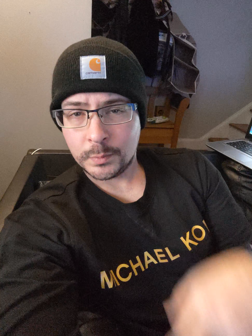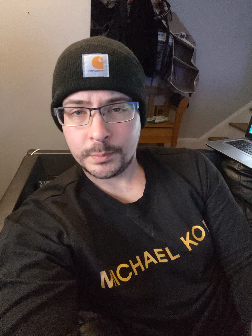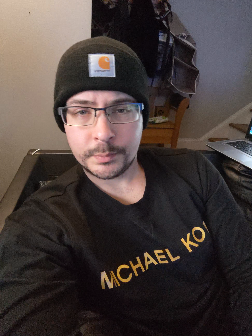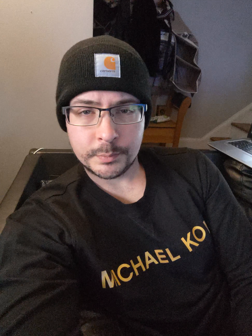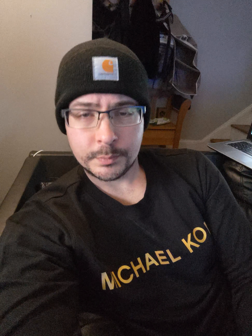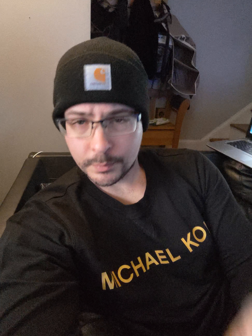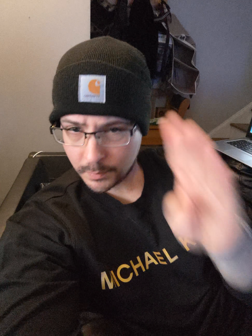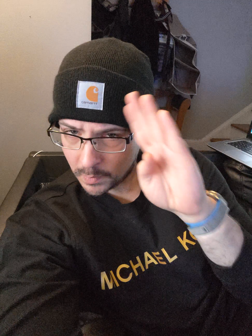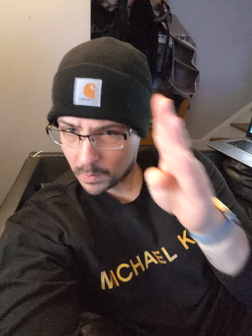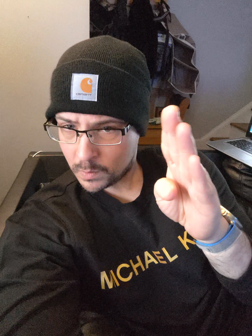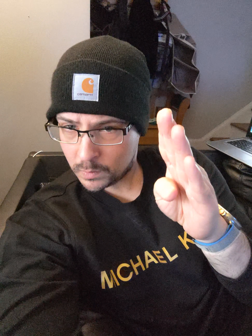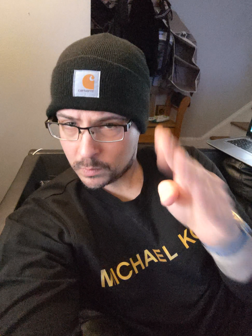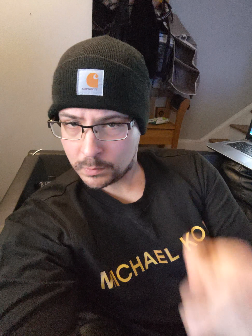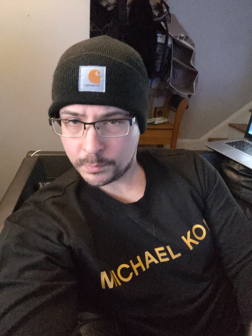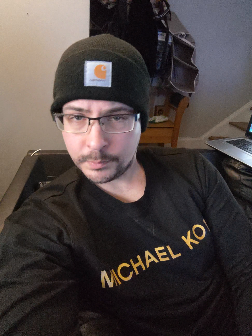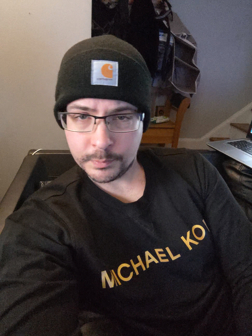hello